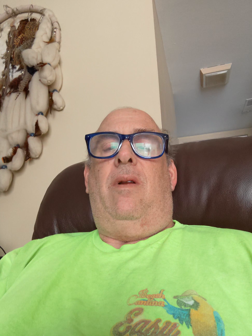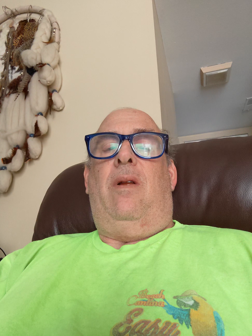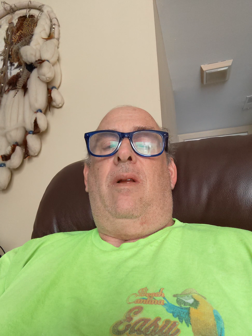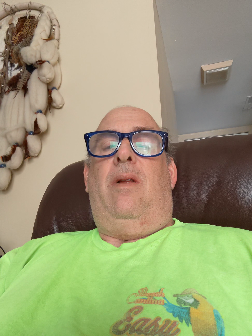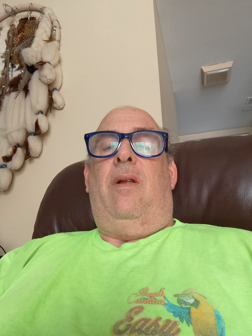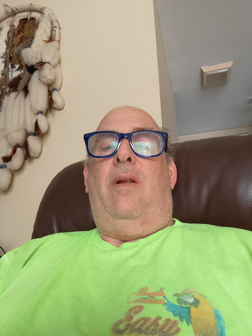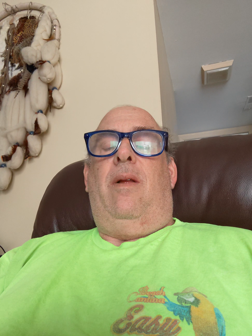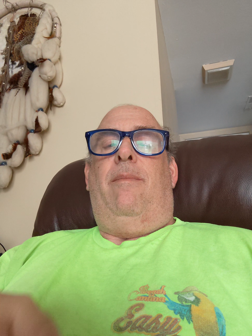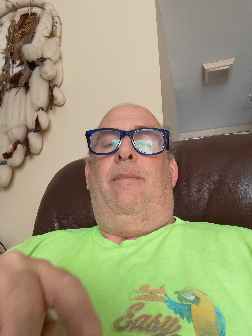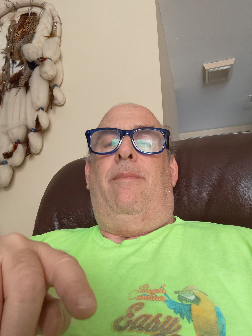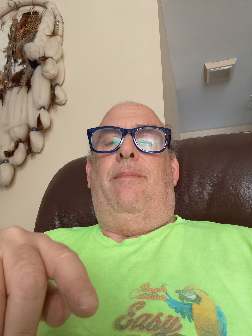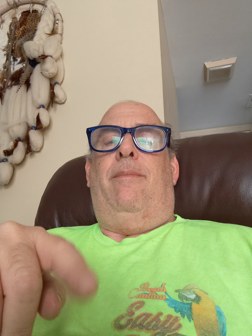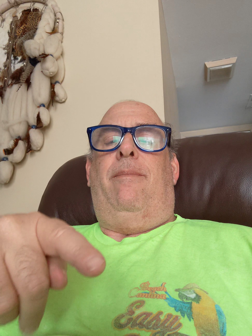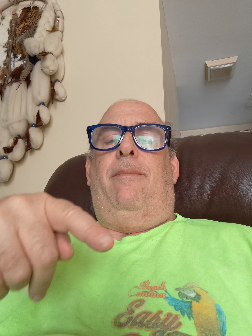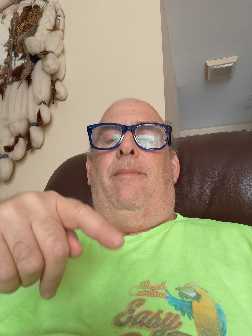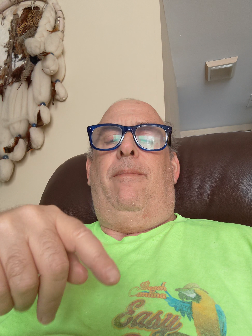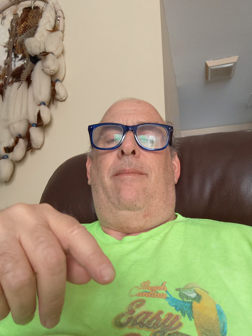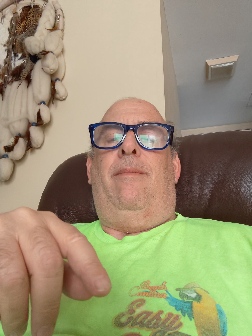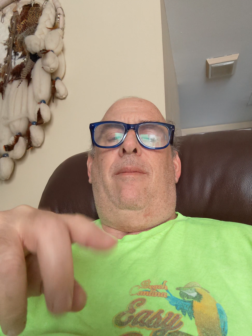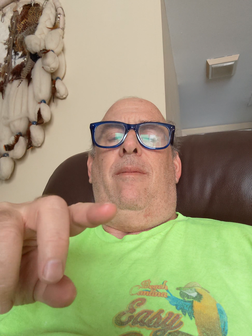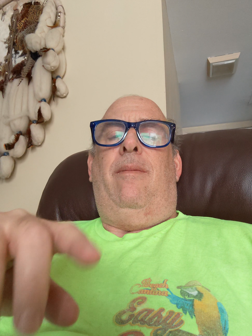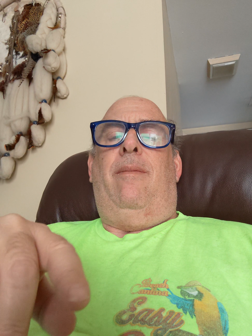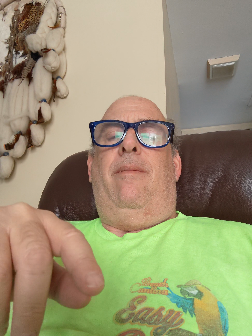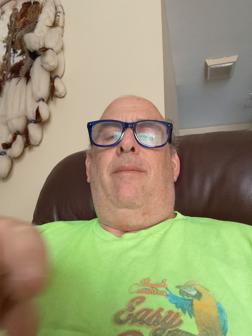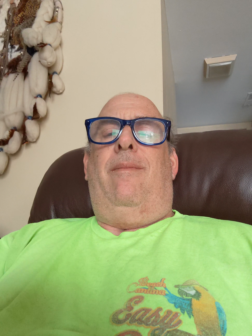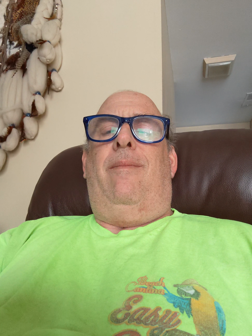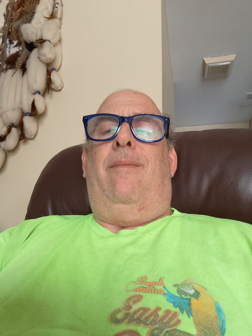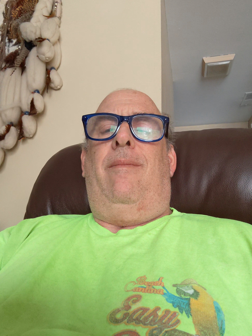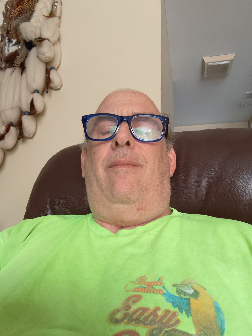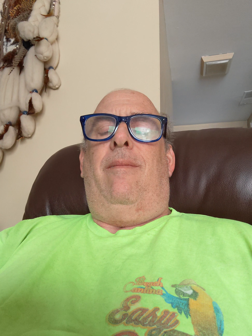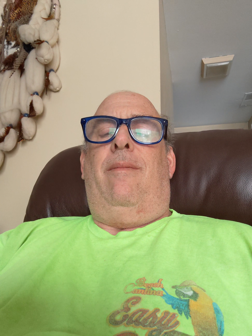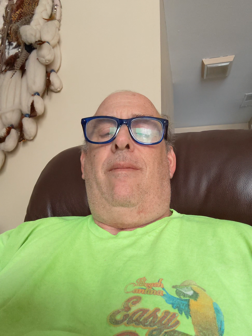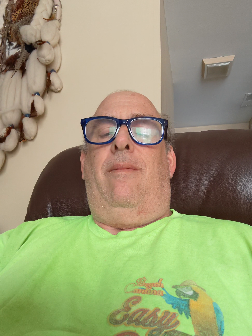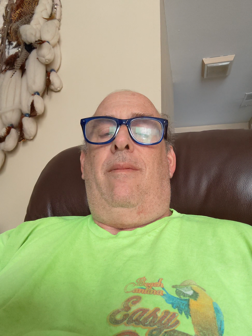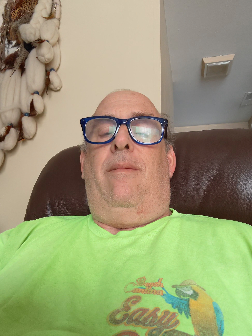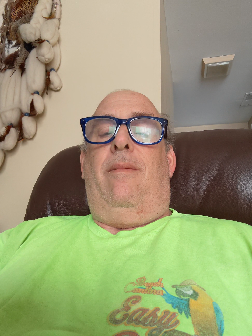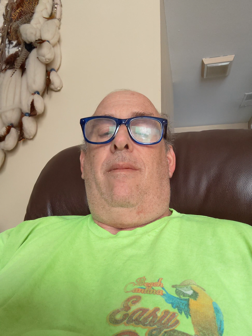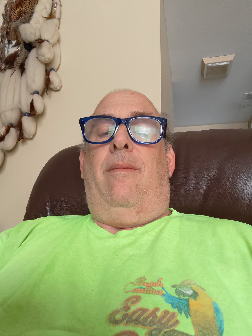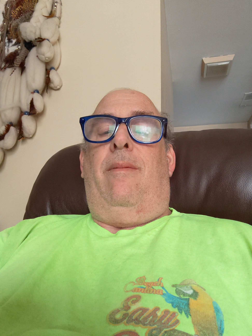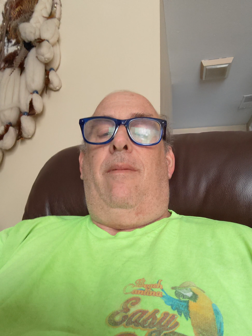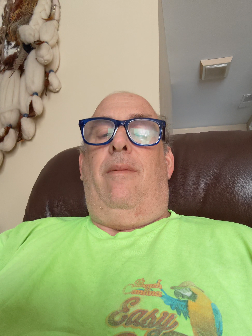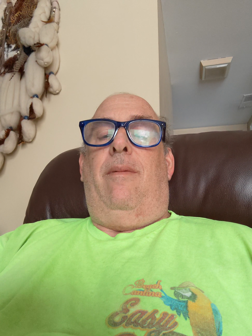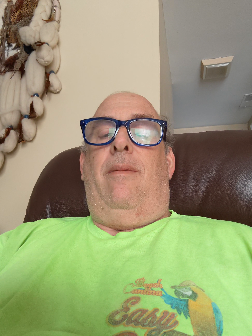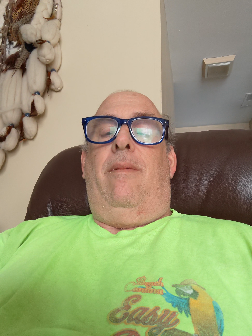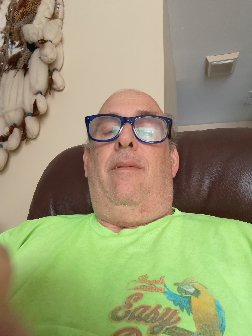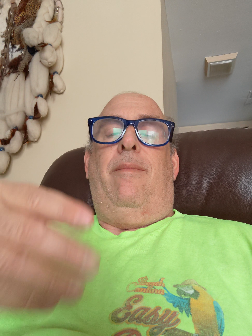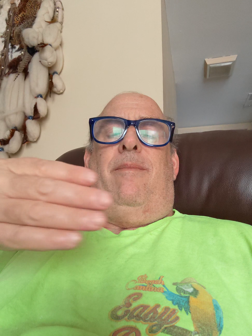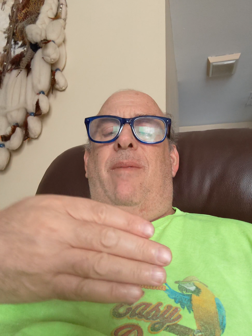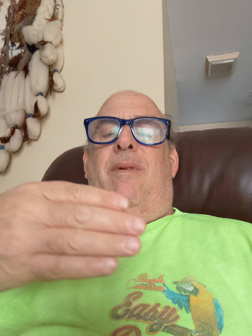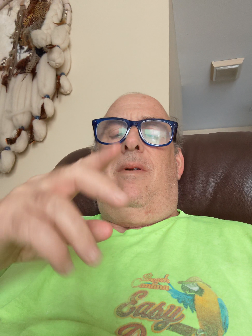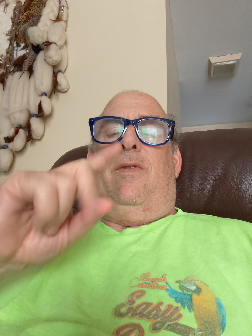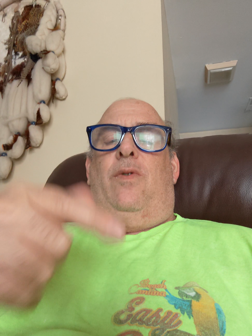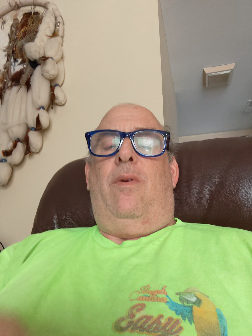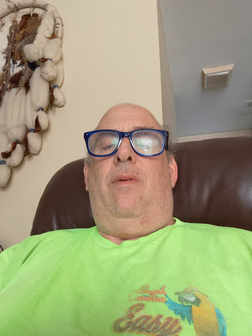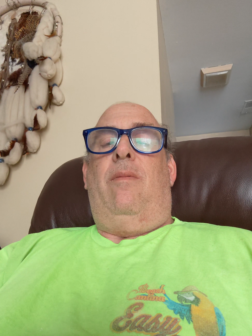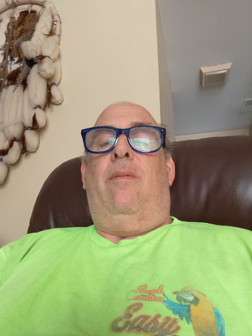puppy